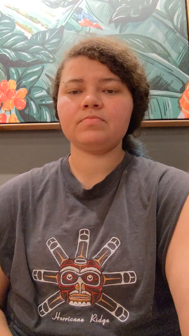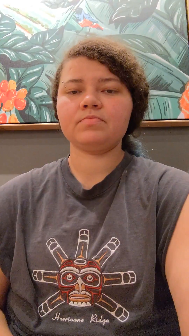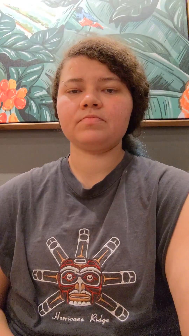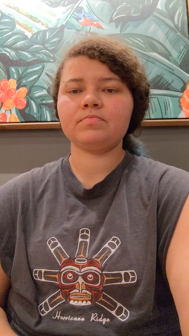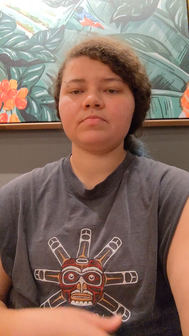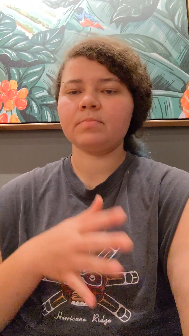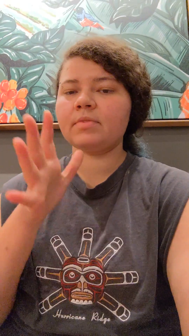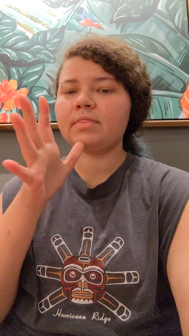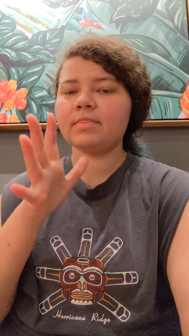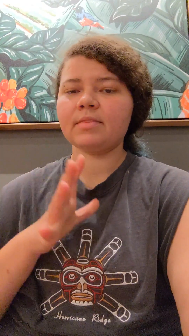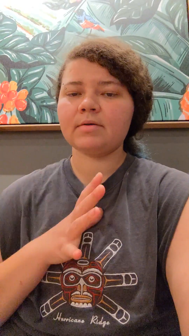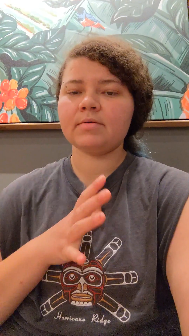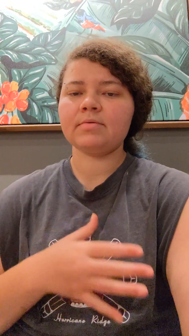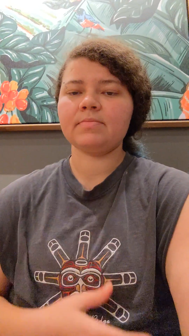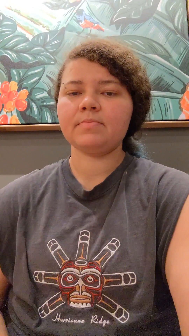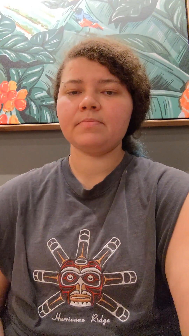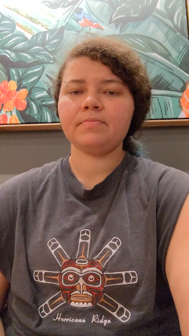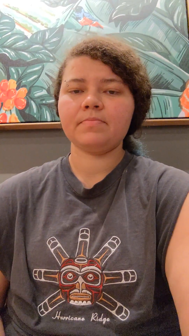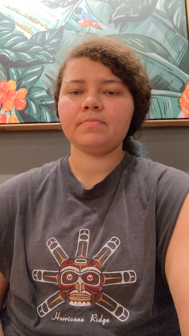lady